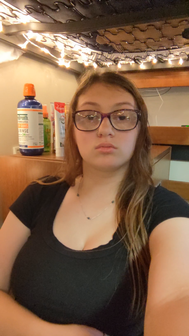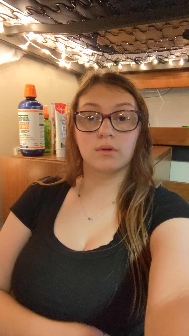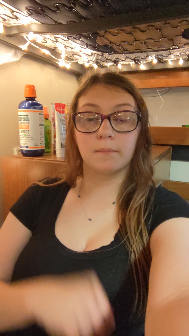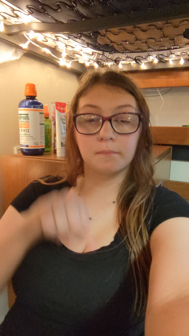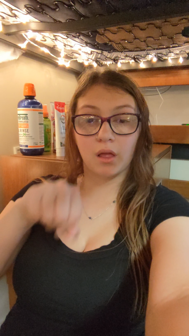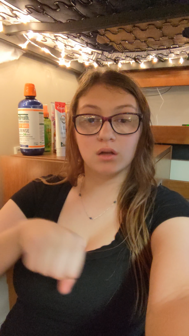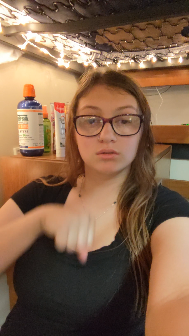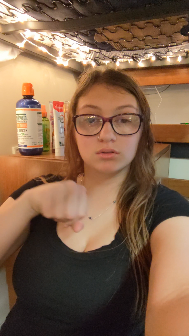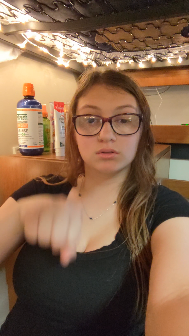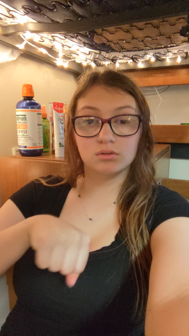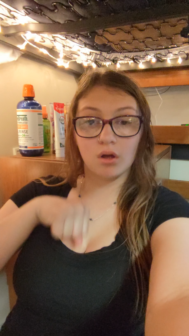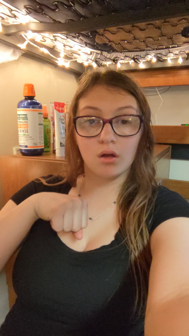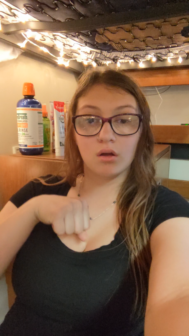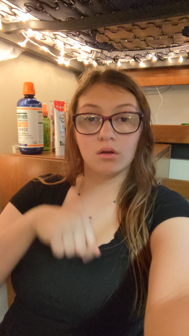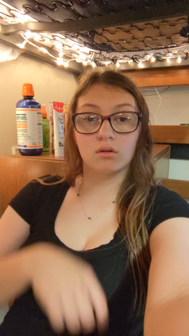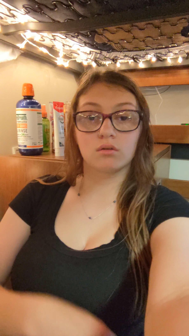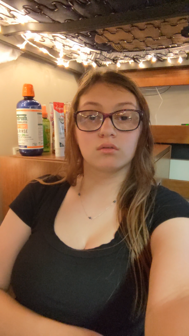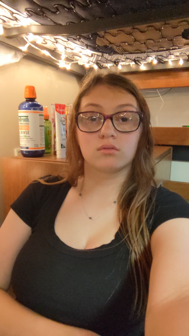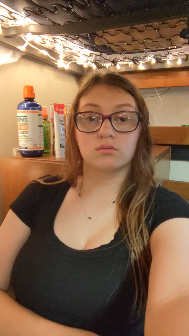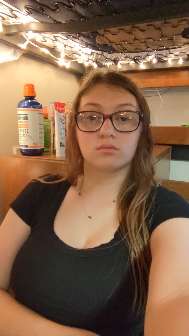bicycle